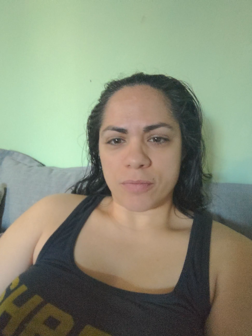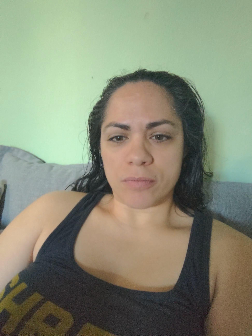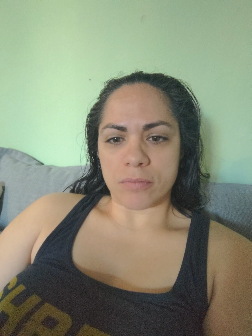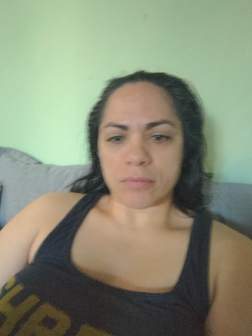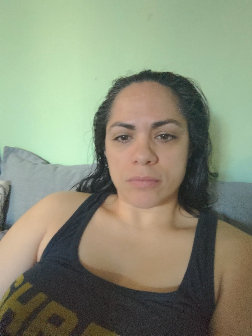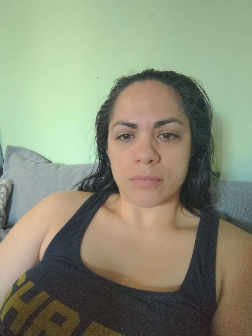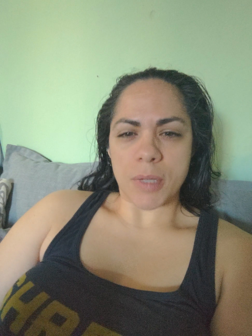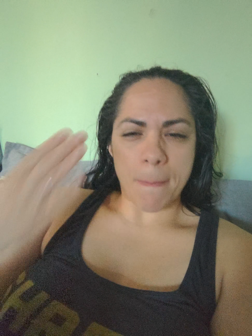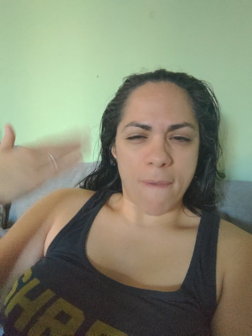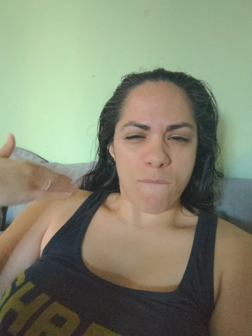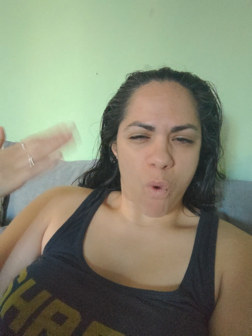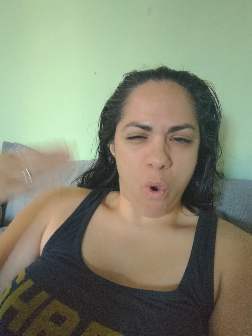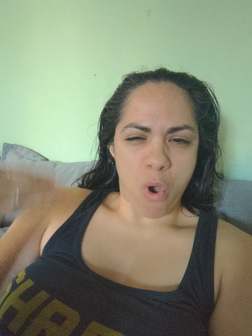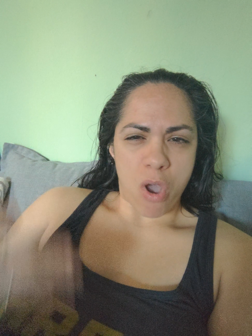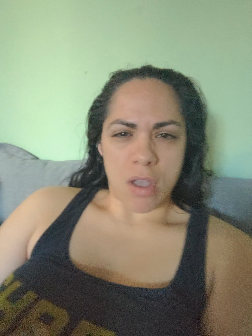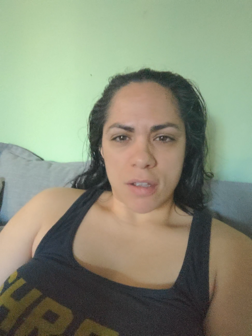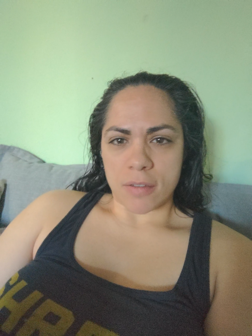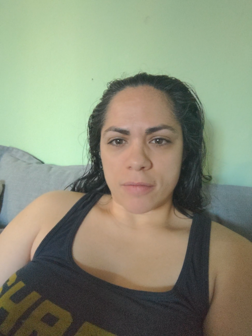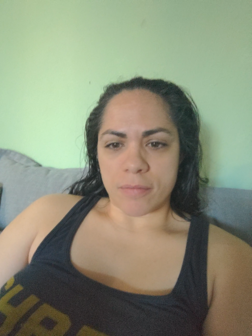before